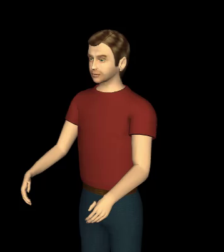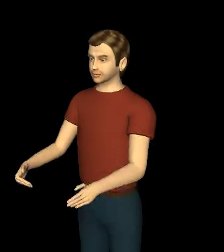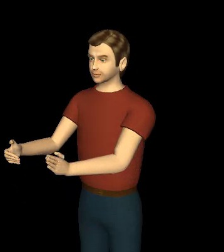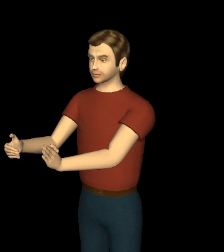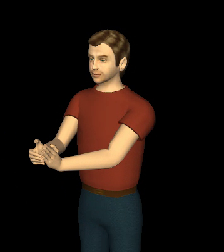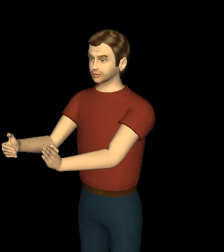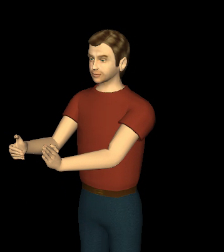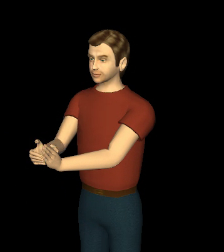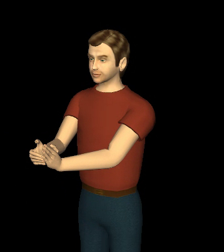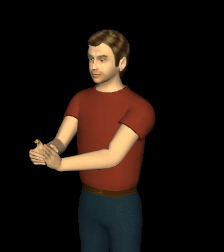مرة أخرى